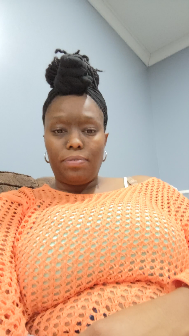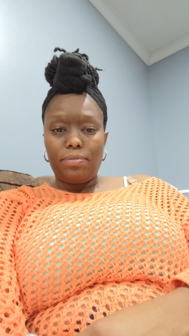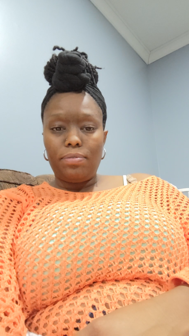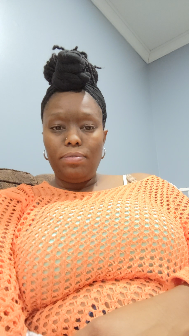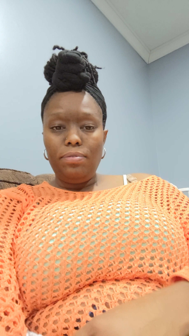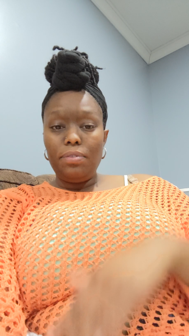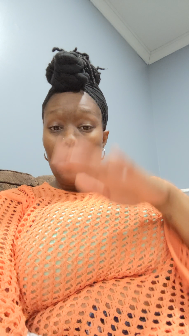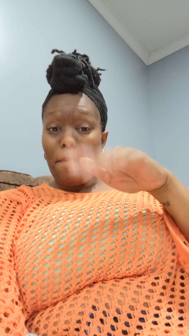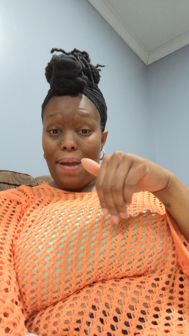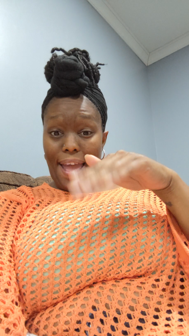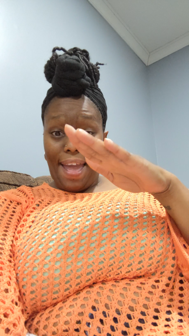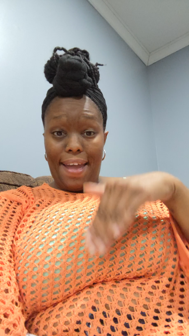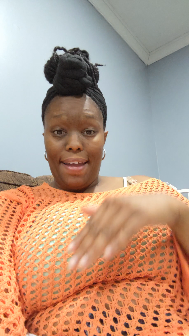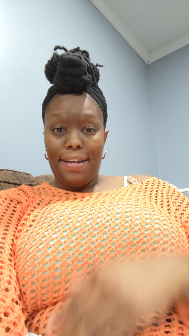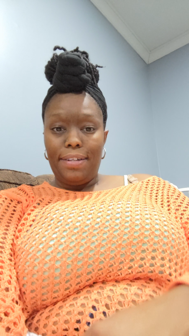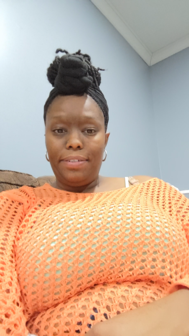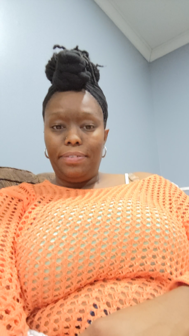paint